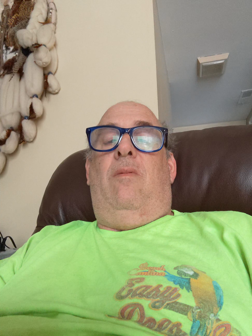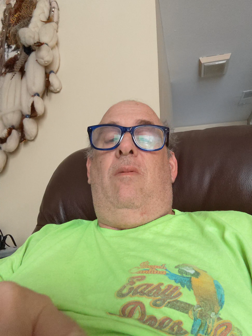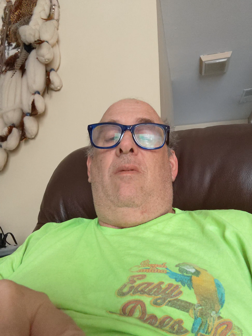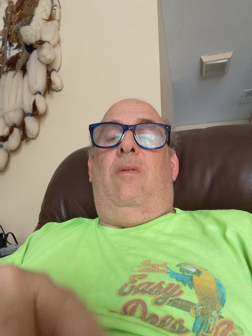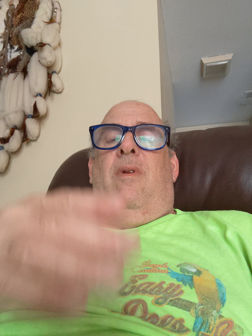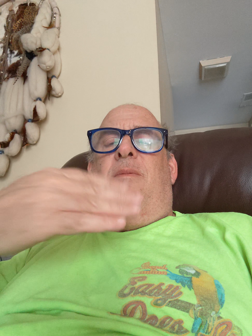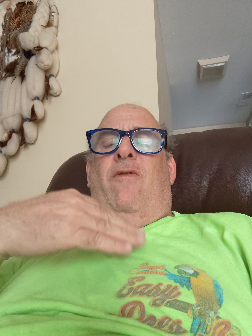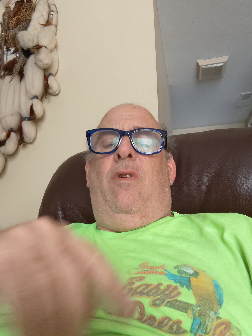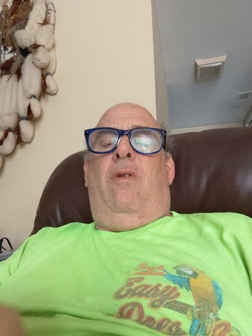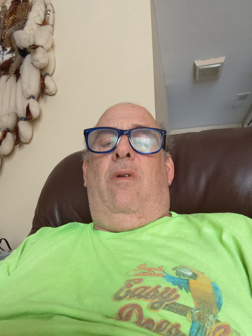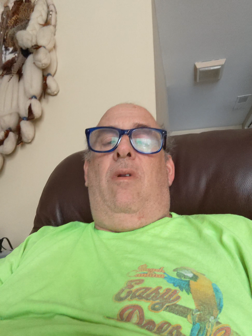before